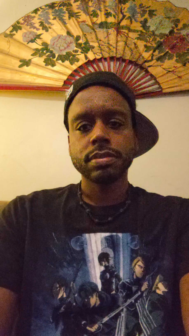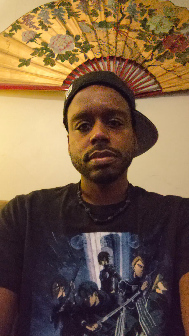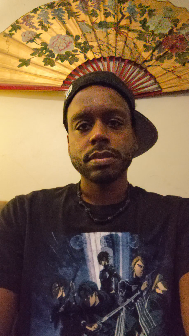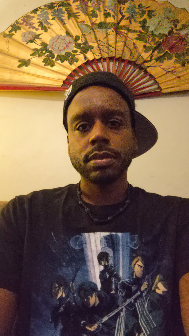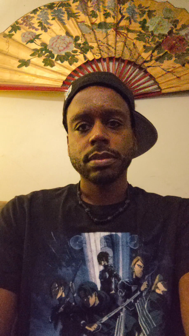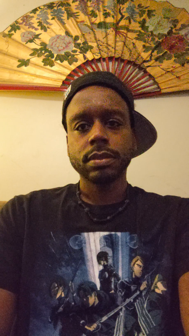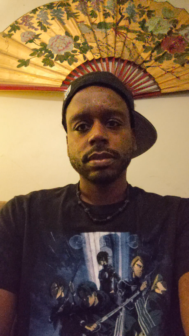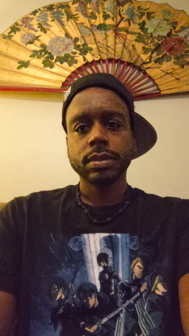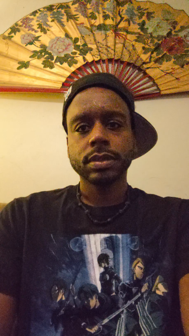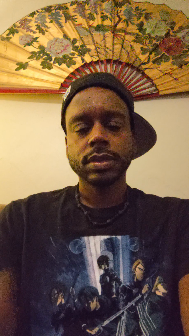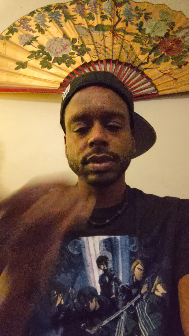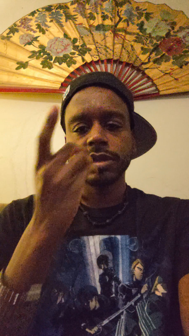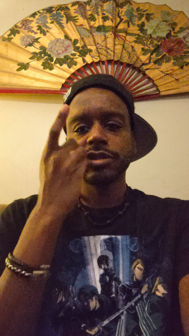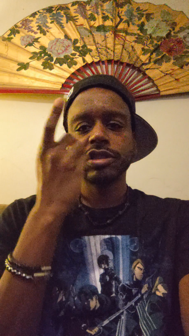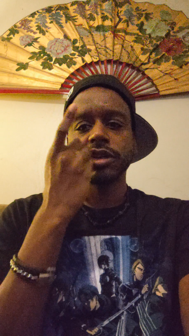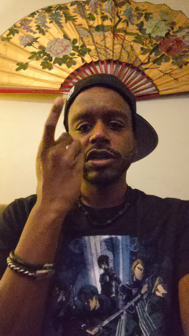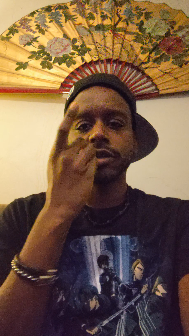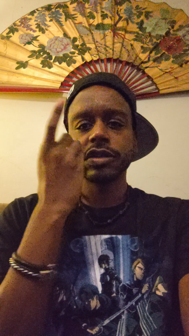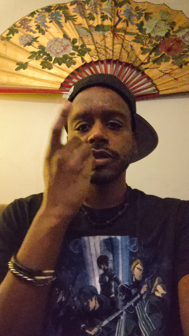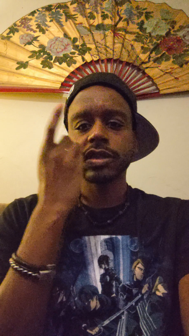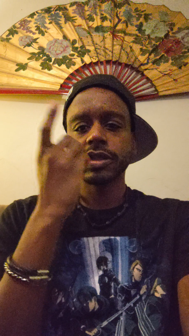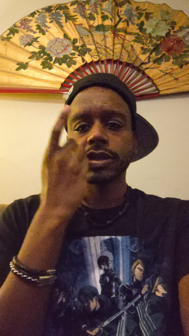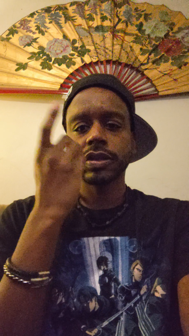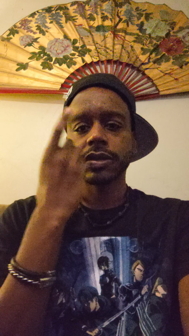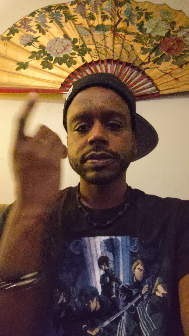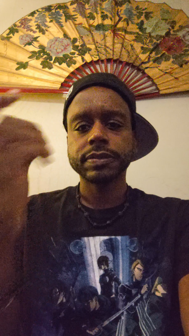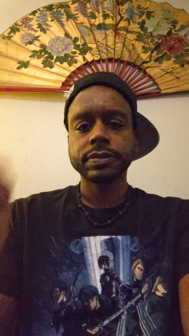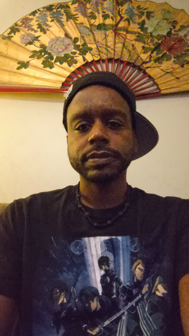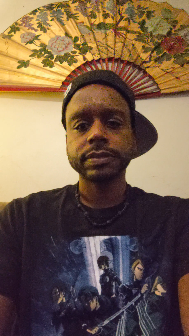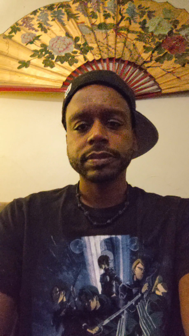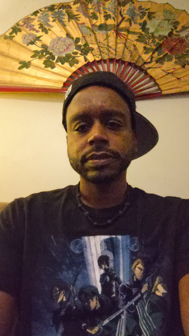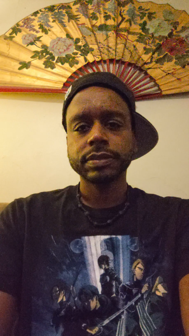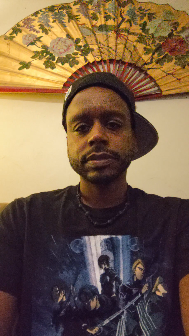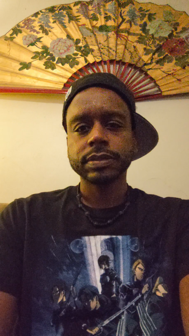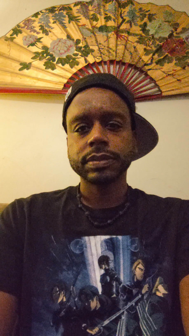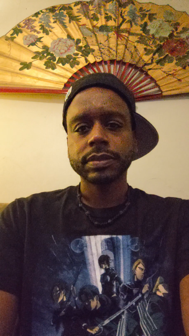dinner